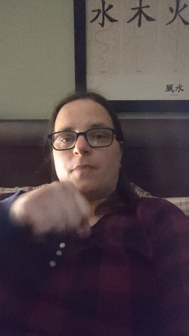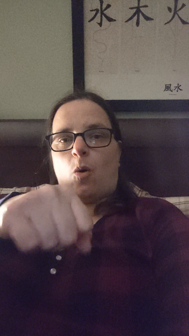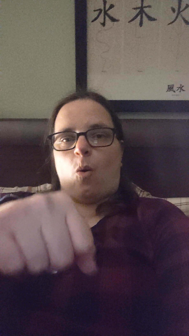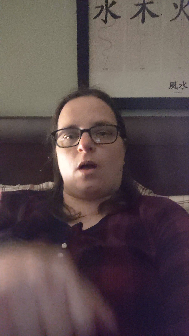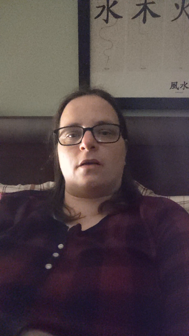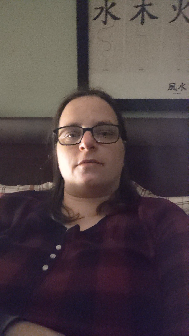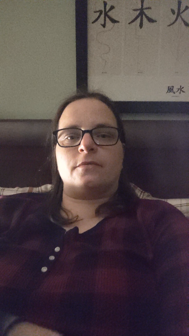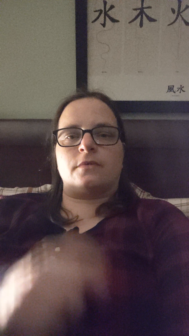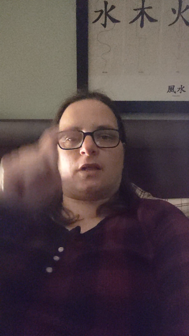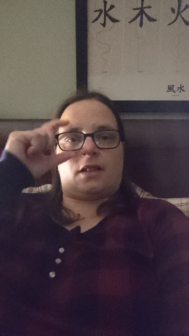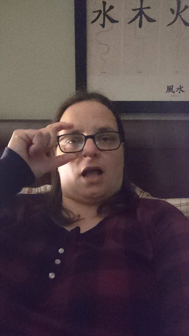glasses